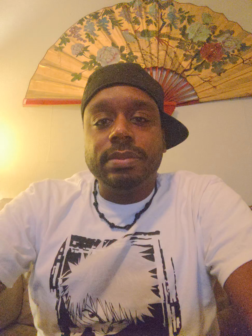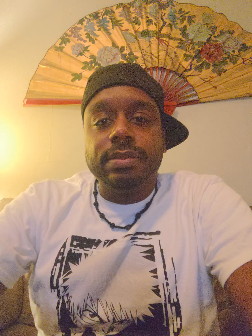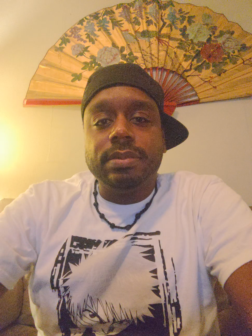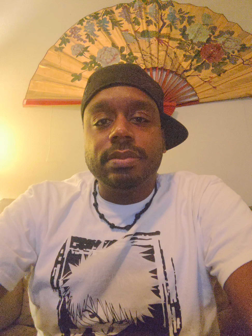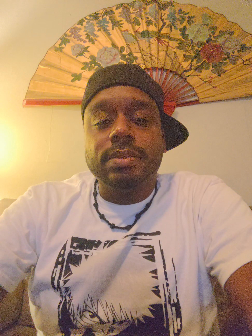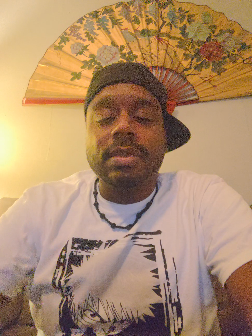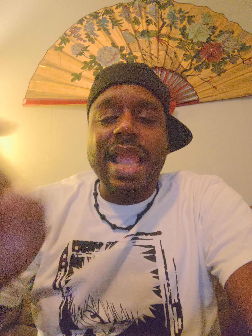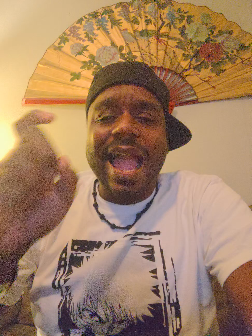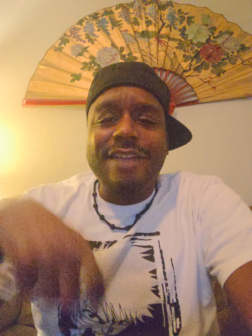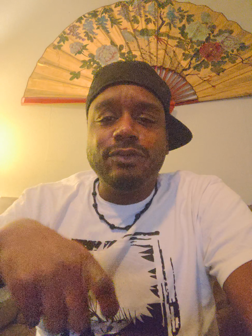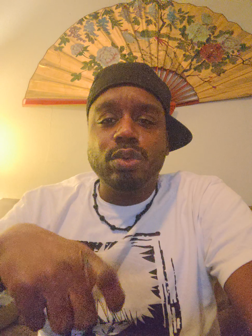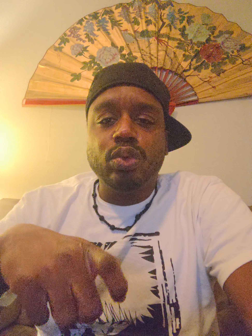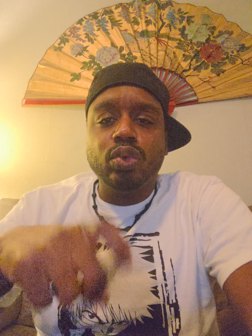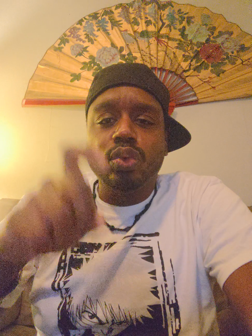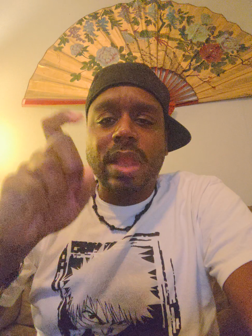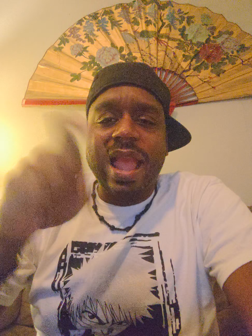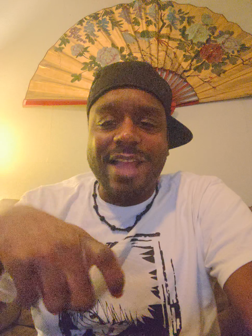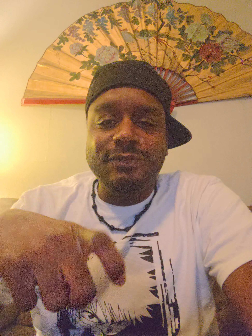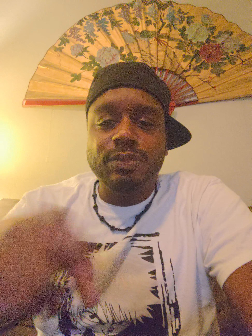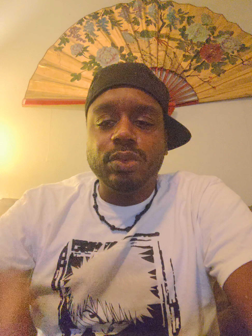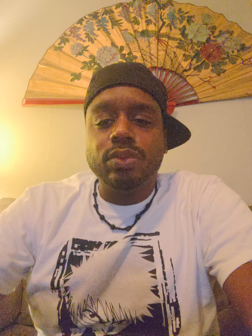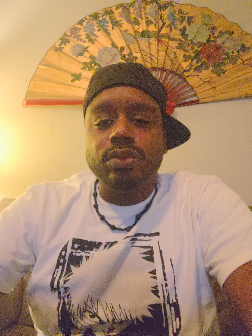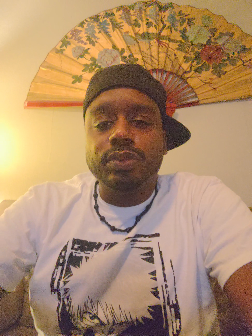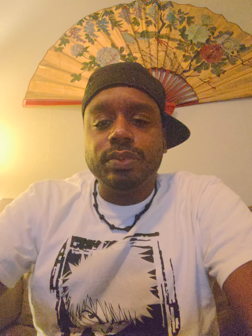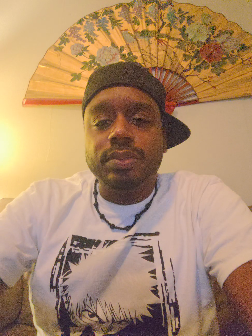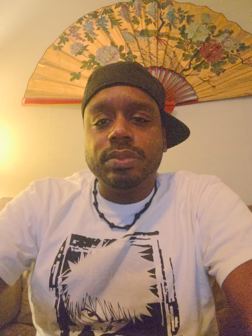have to